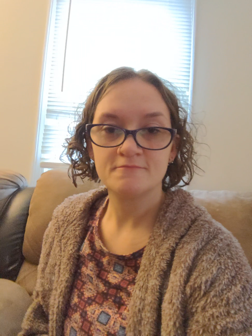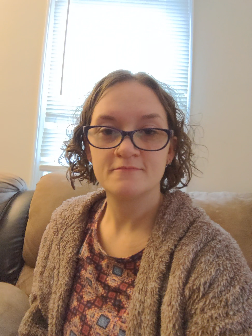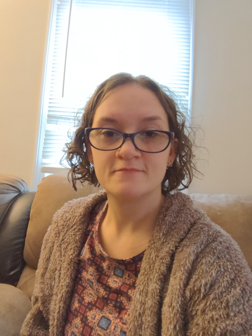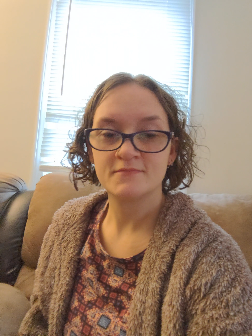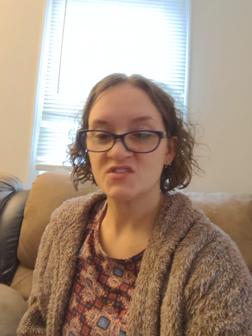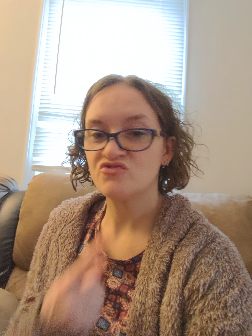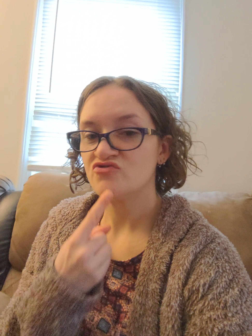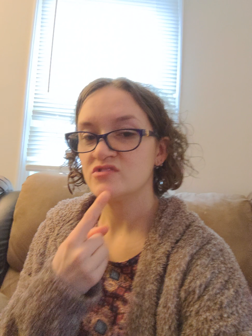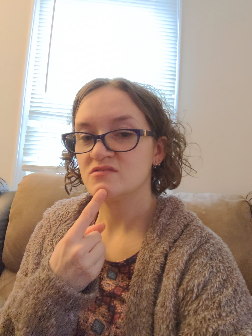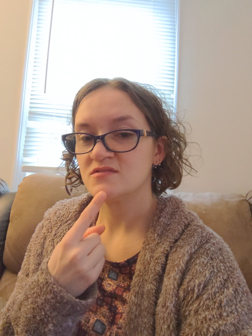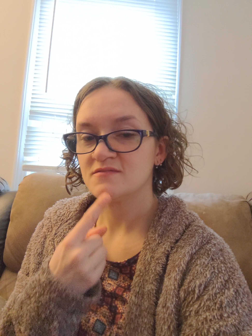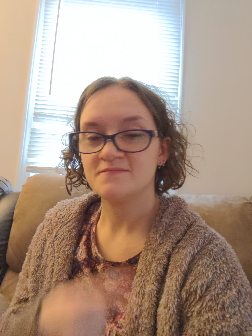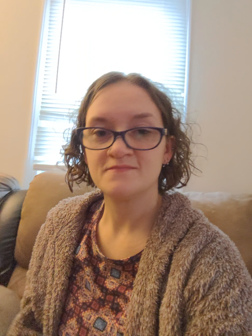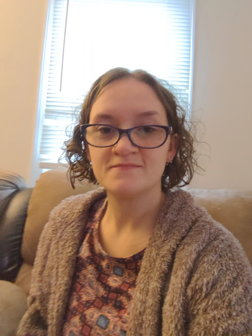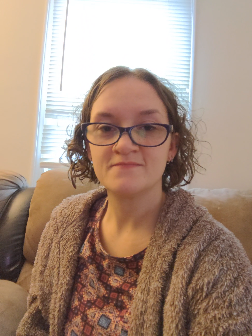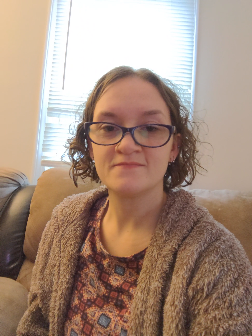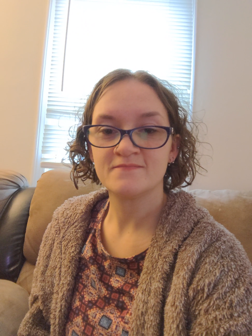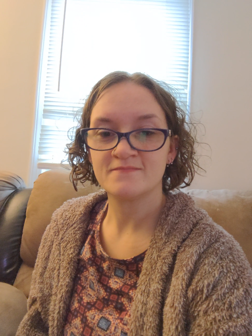chin